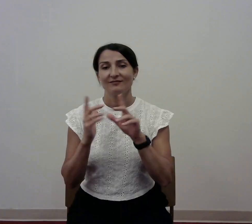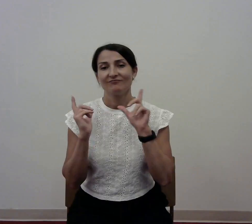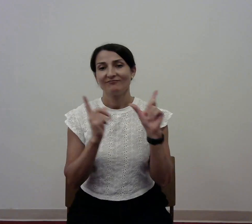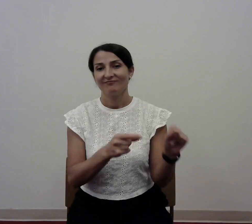getmək